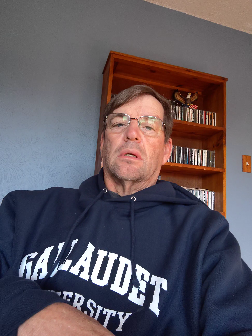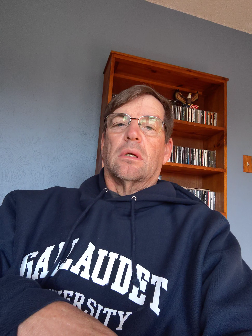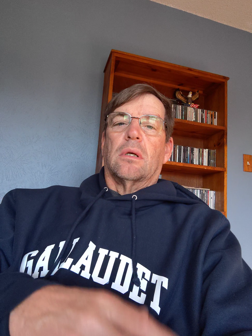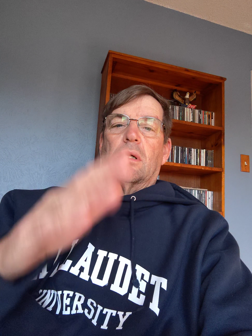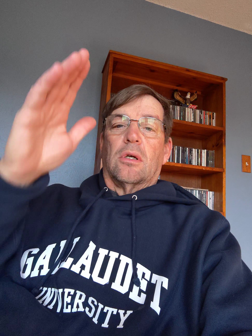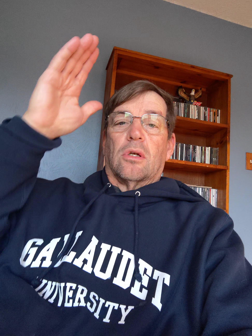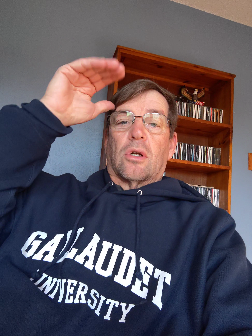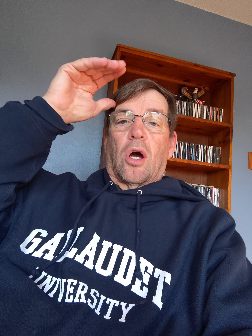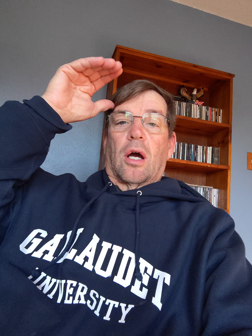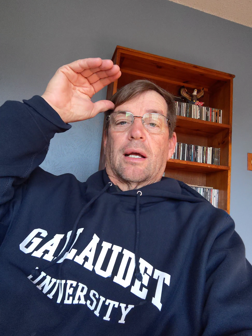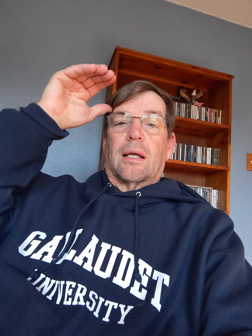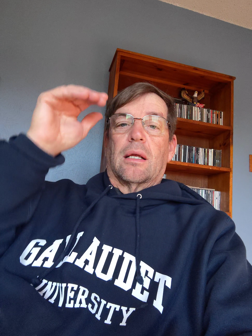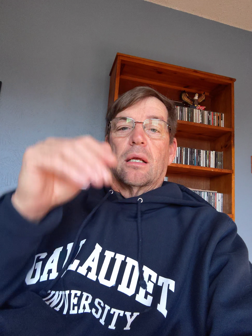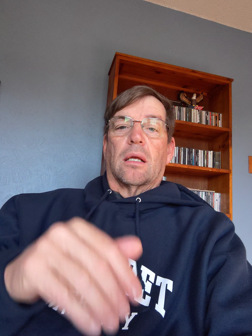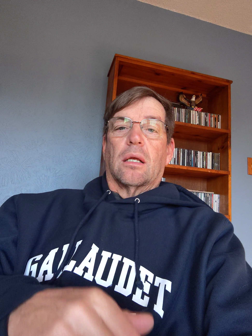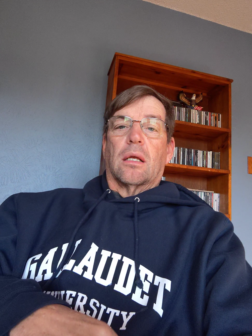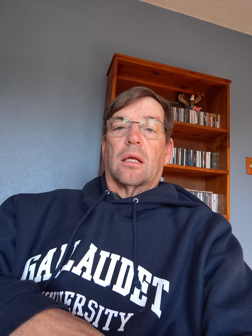donkey